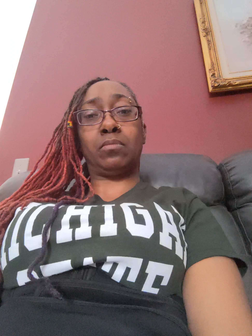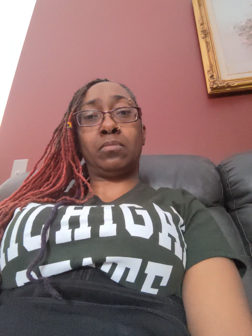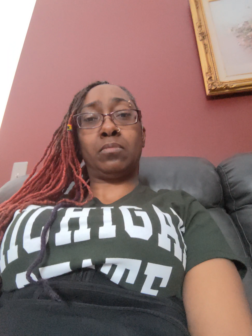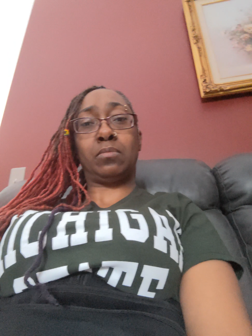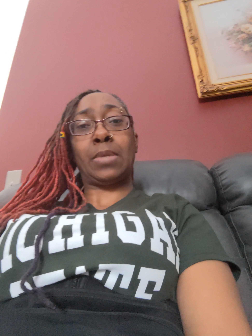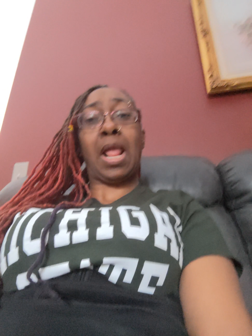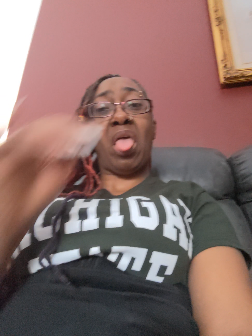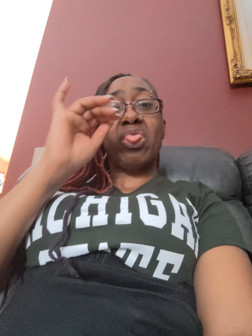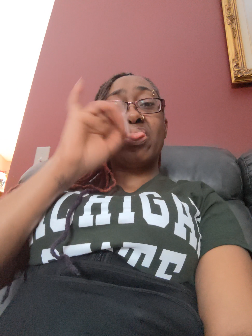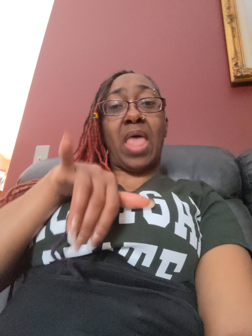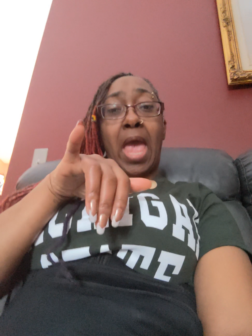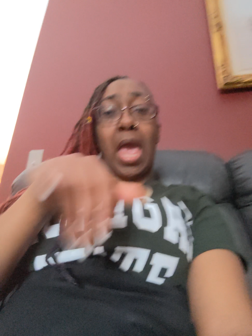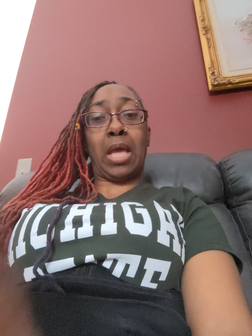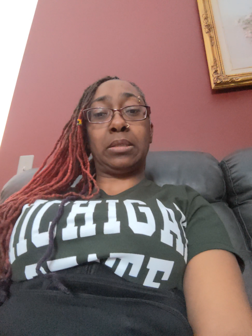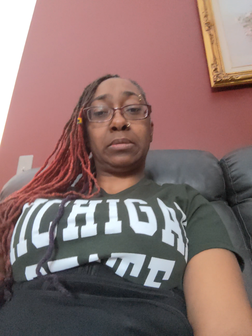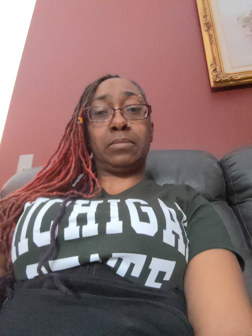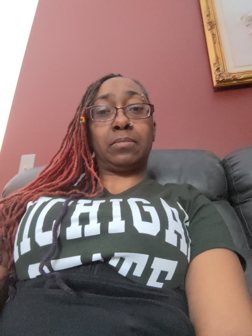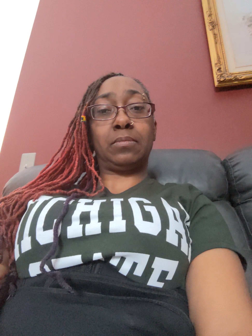that